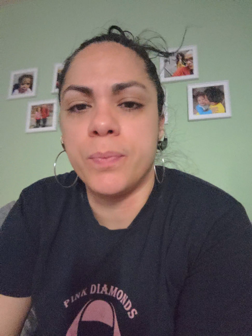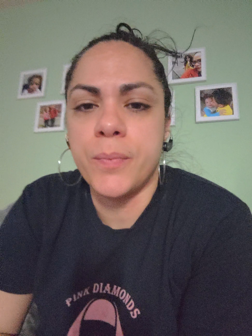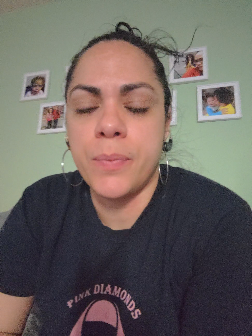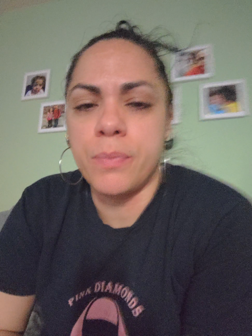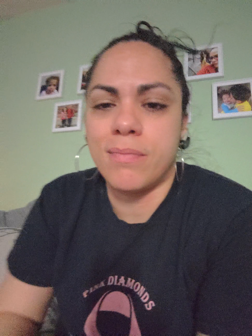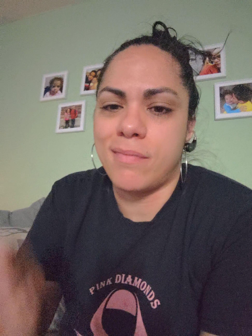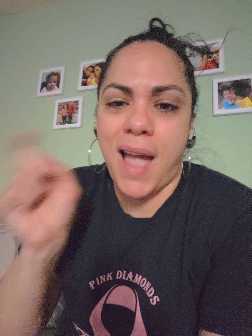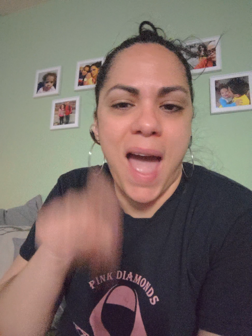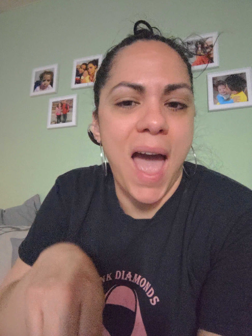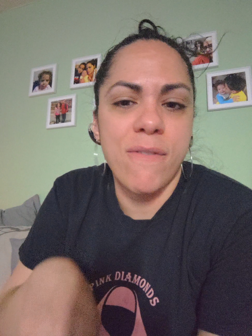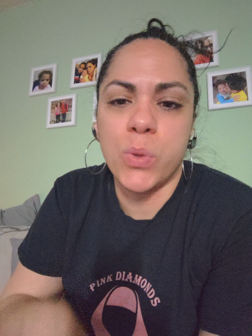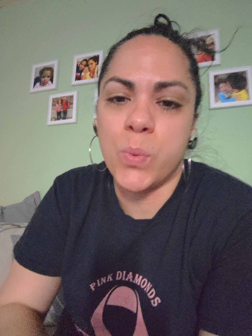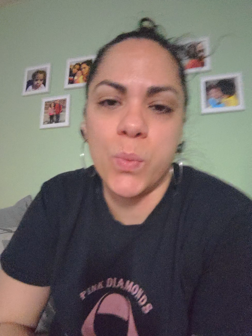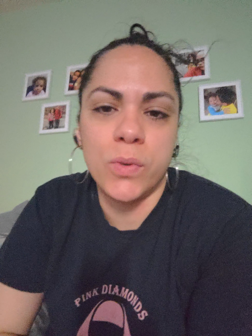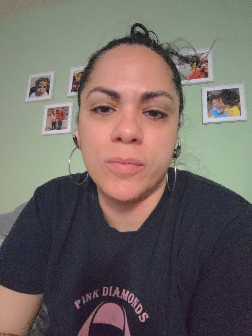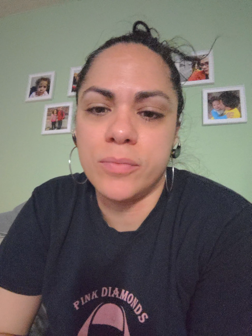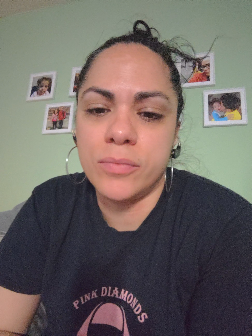have to